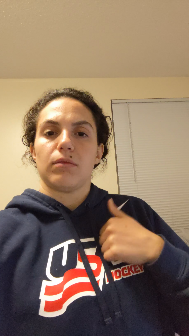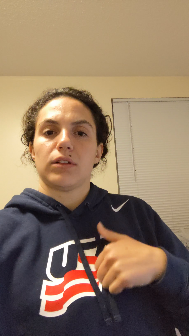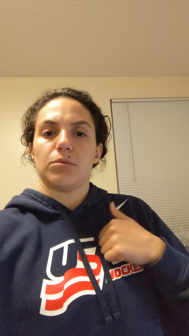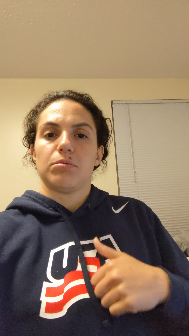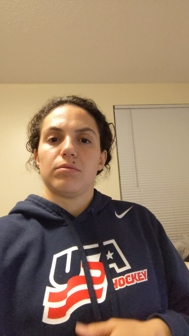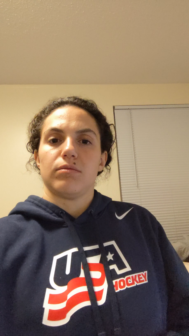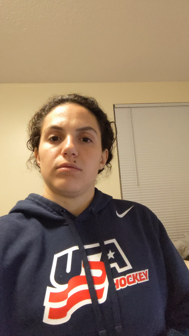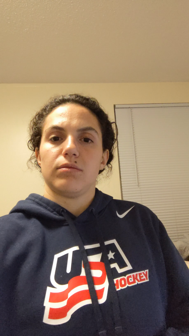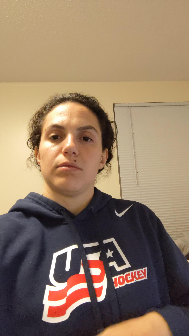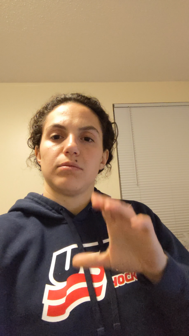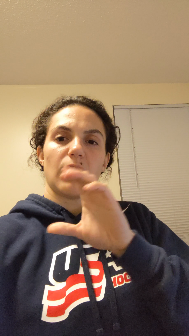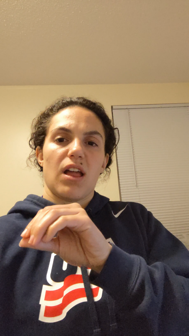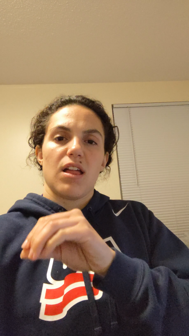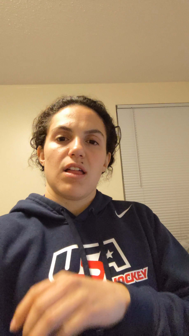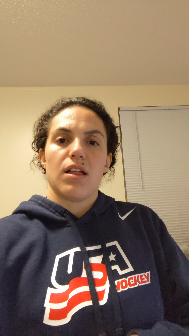bite